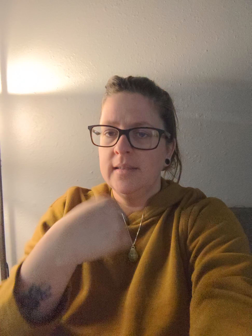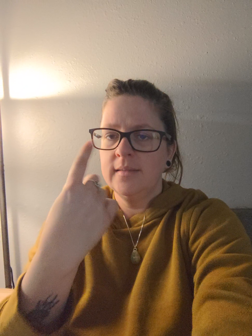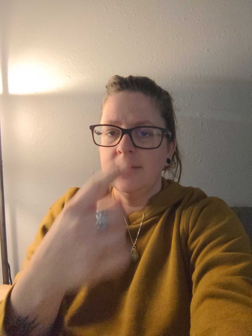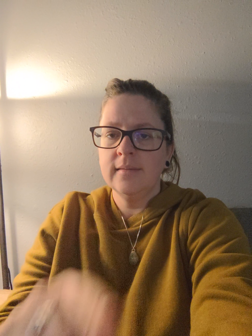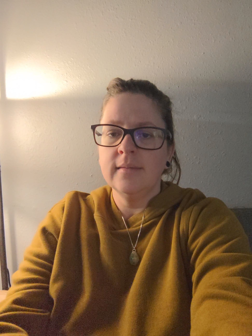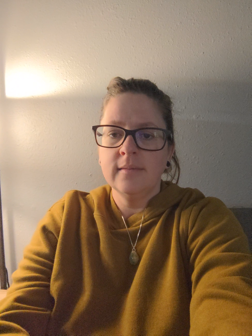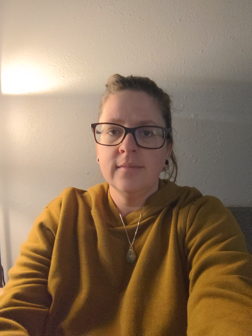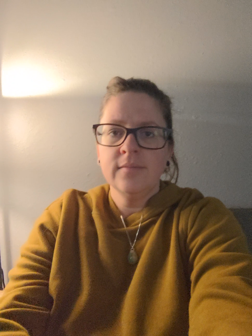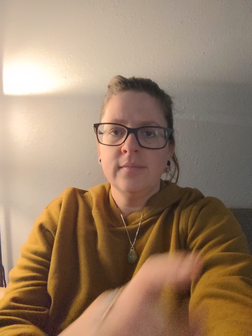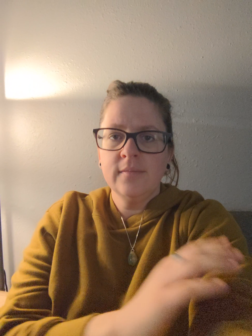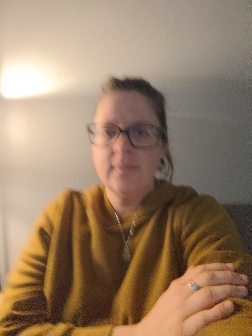face